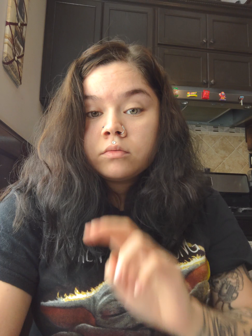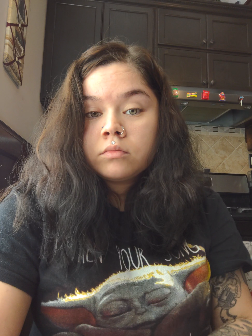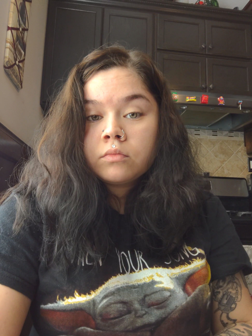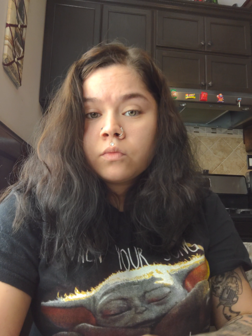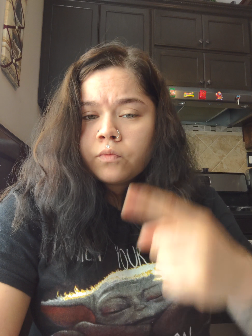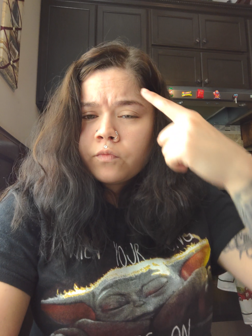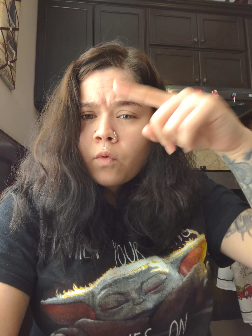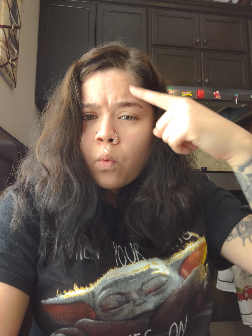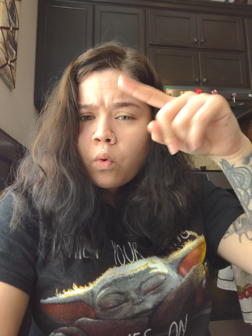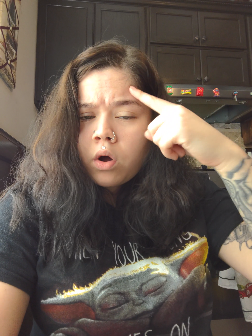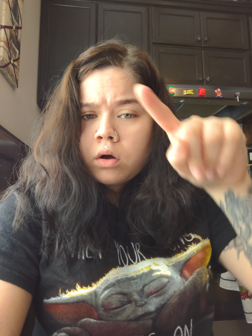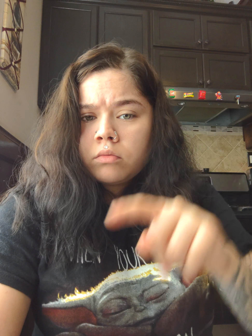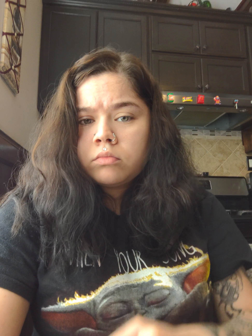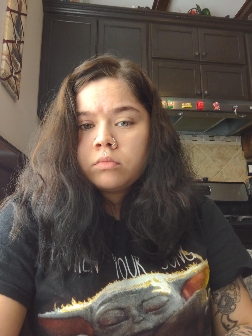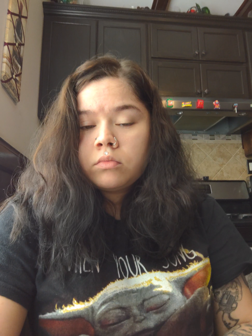for